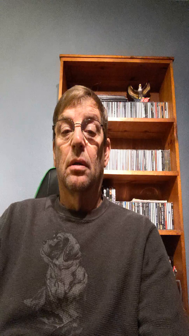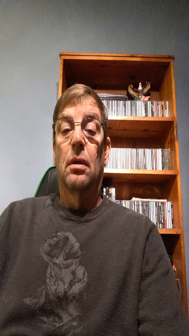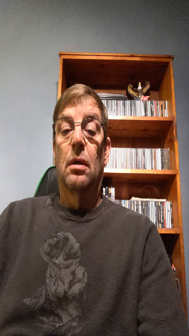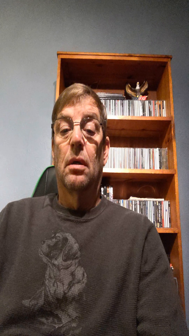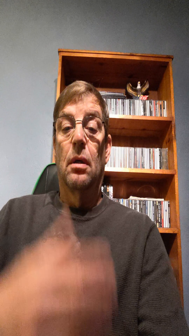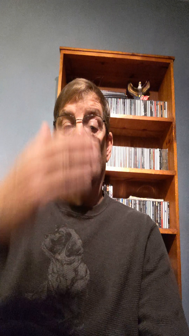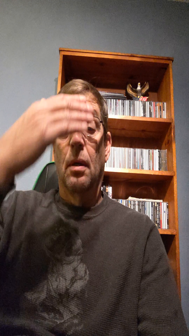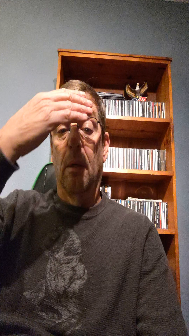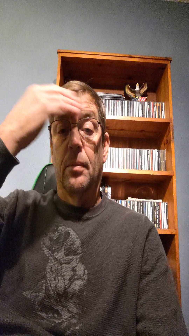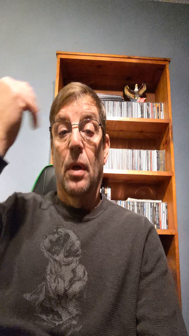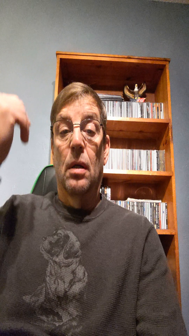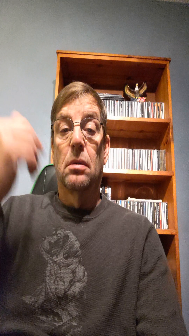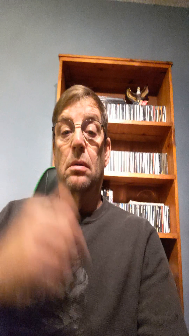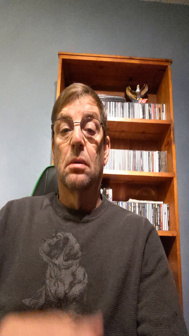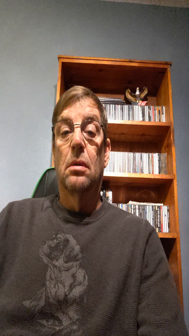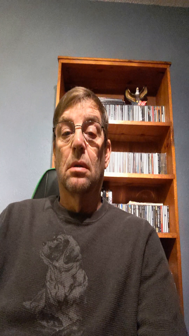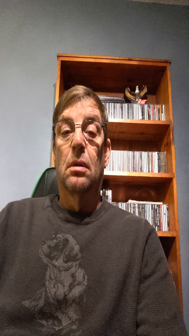because